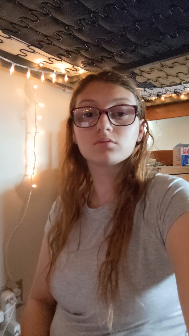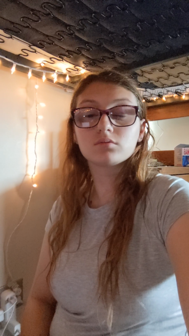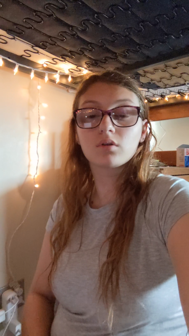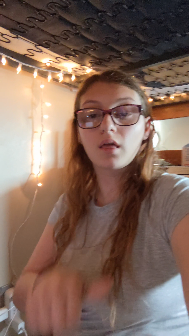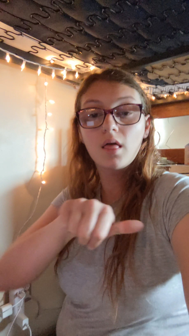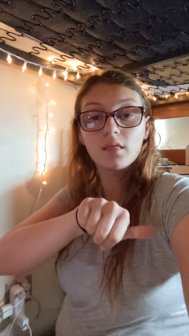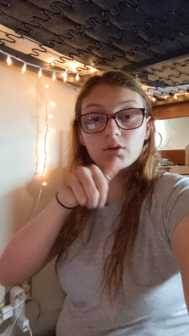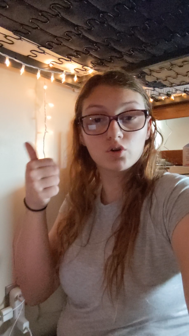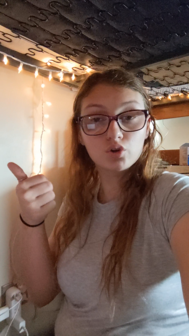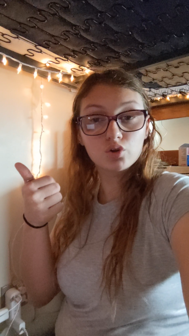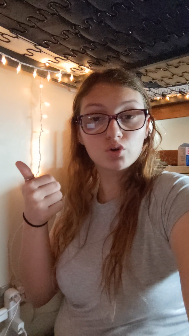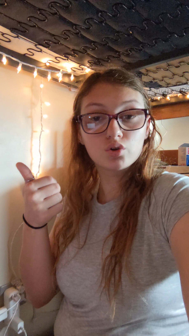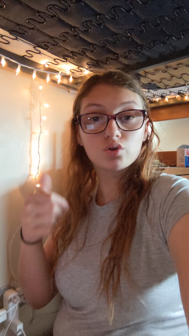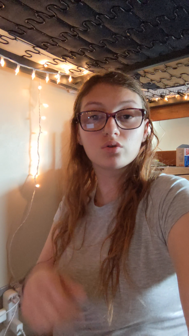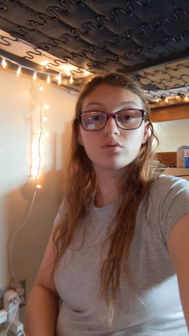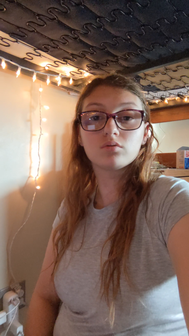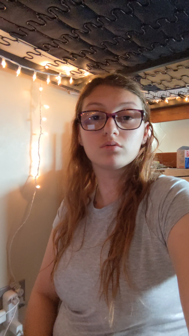other